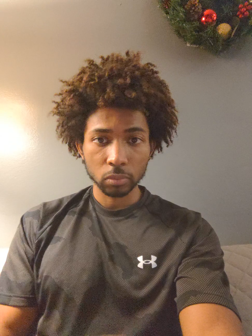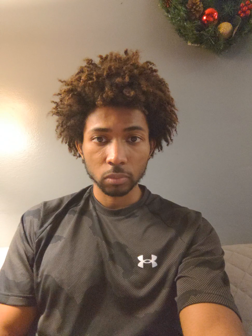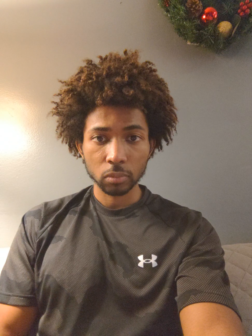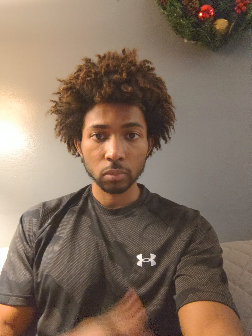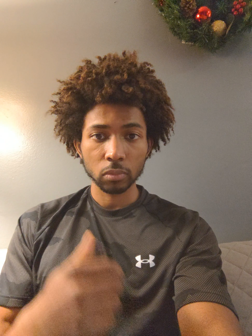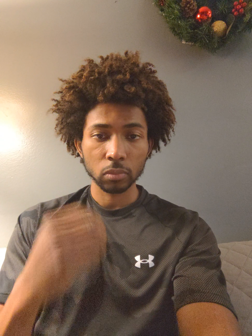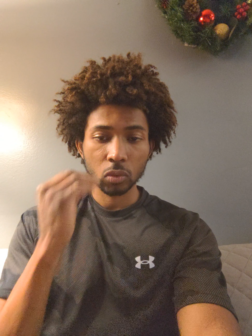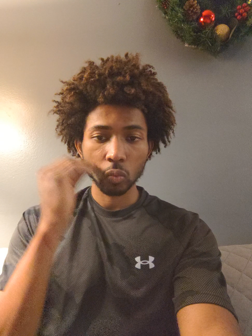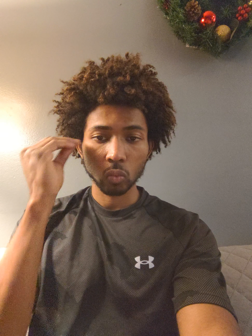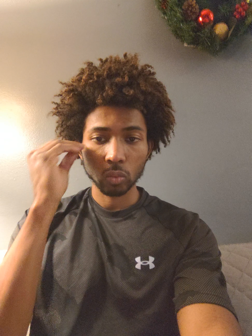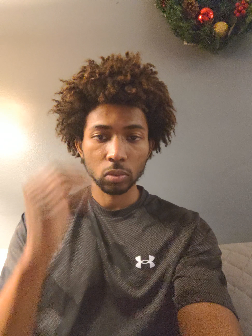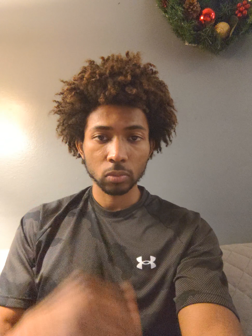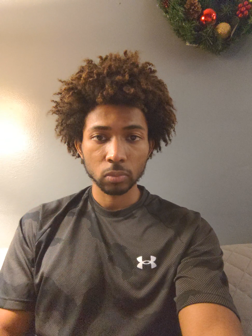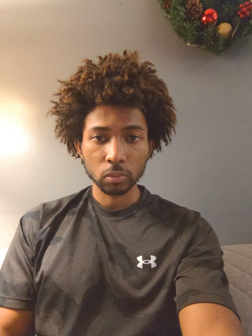home